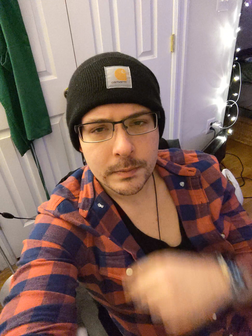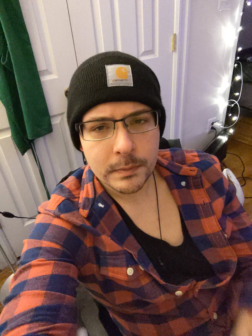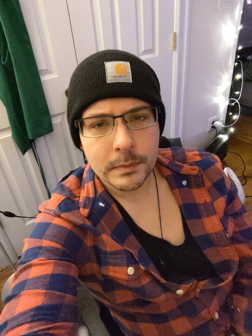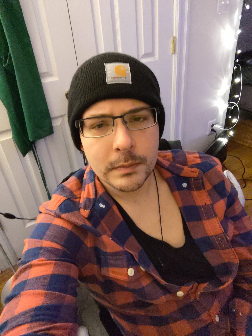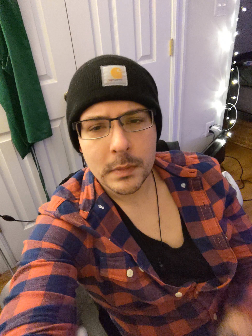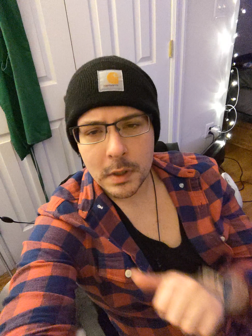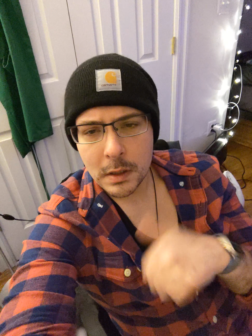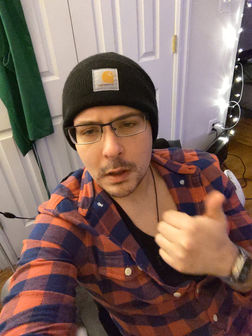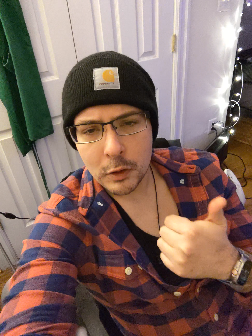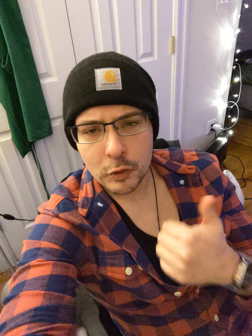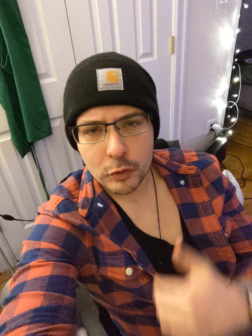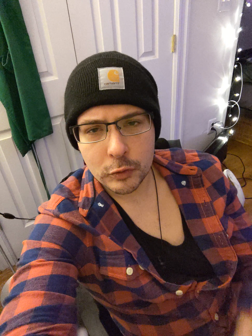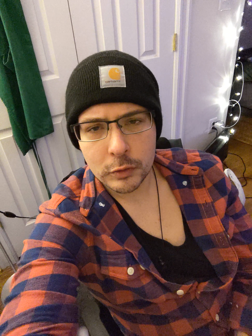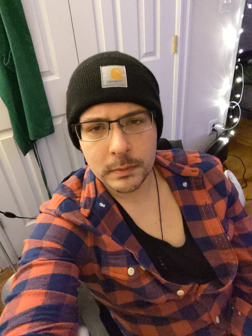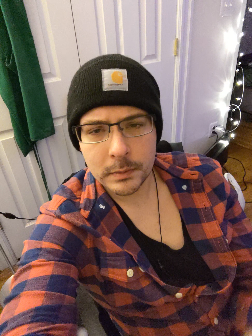another